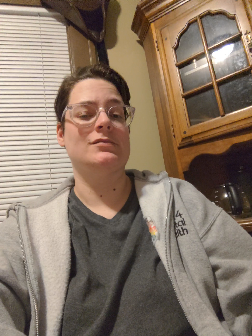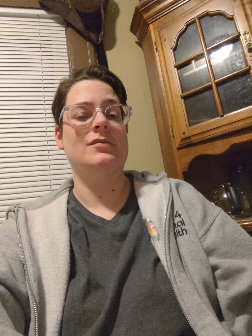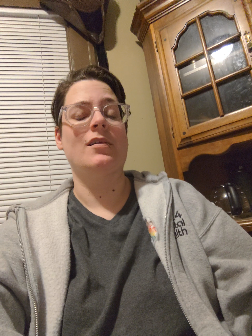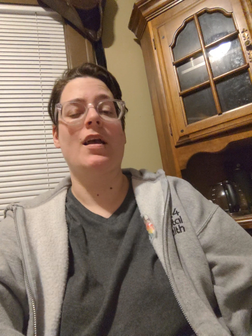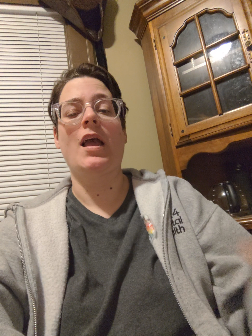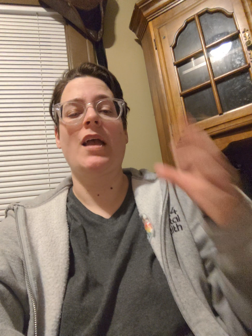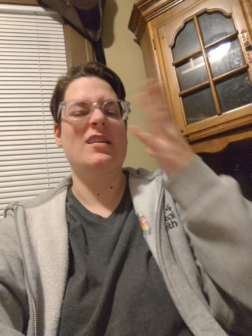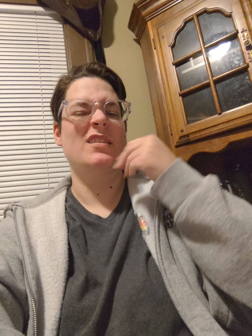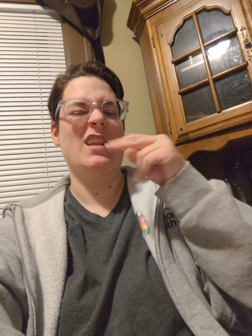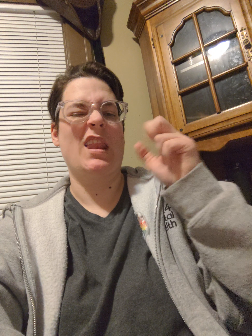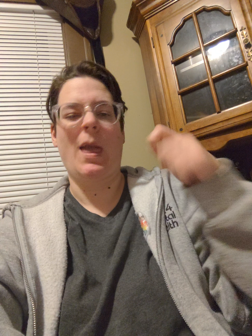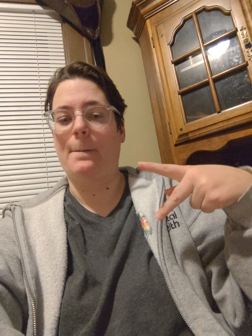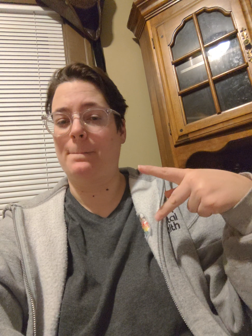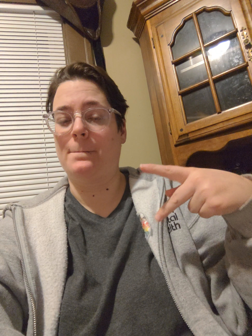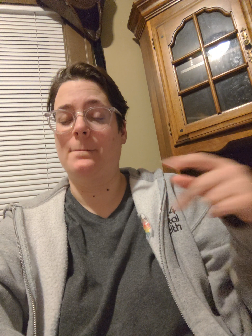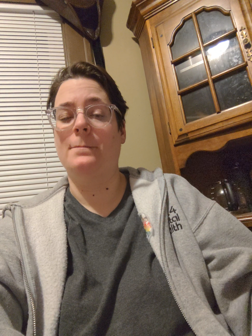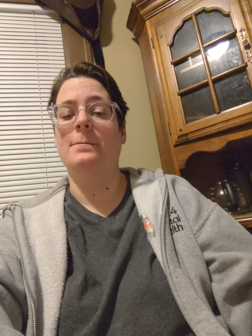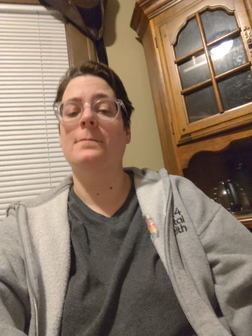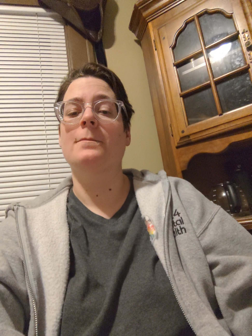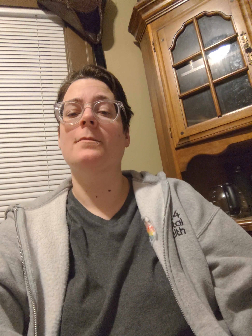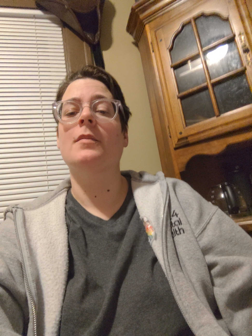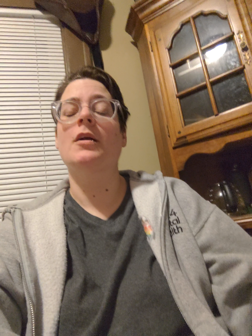nap